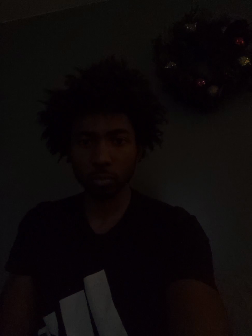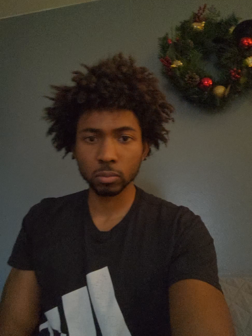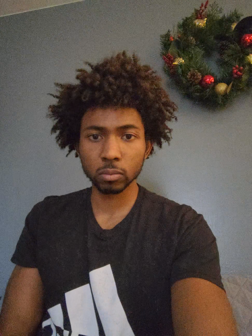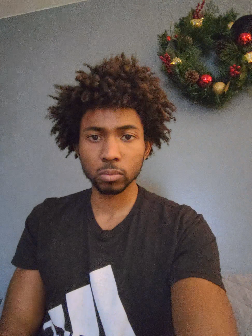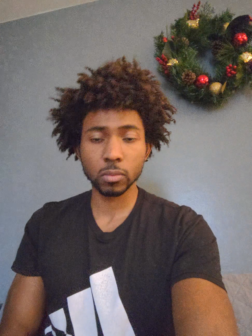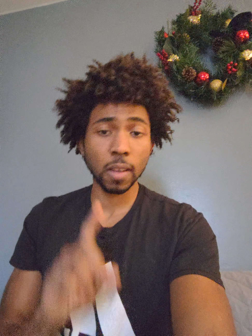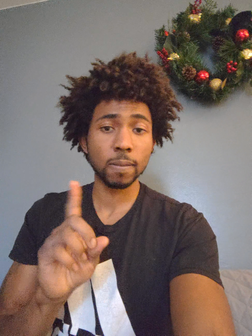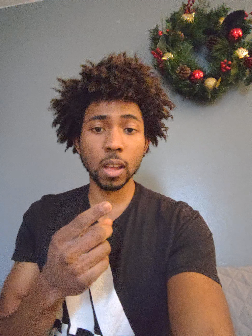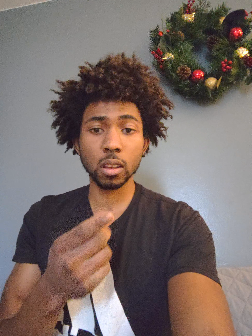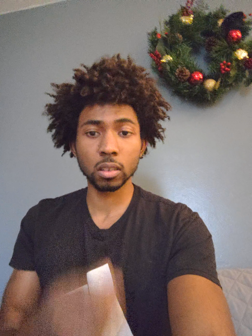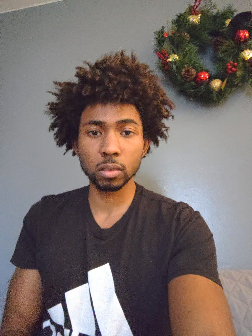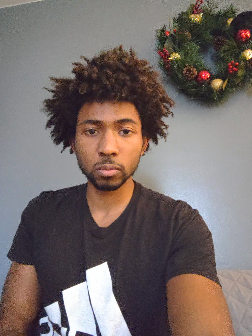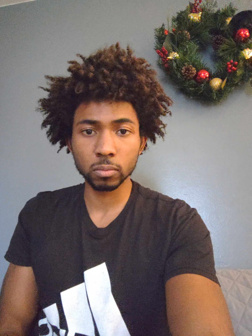first